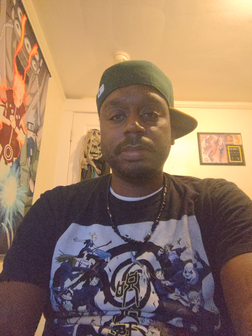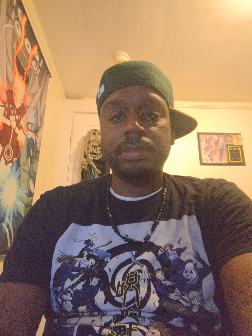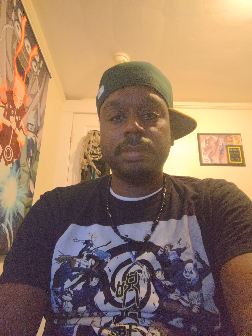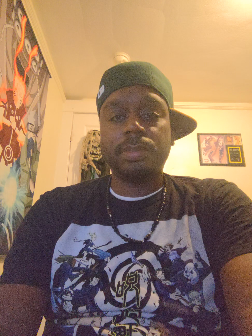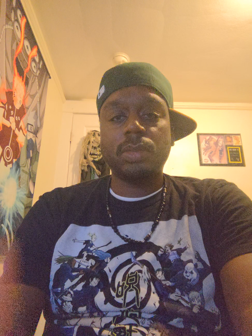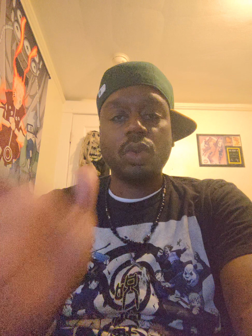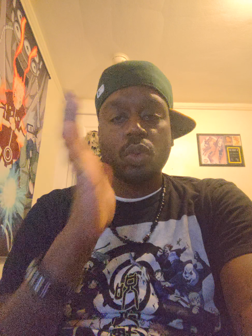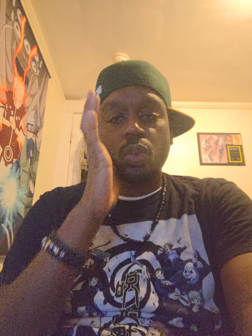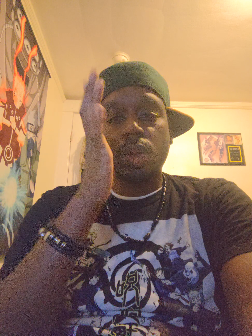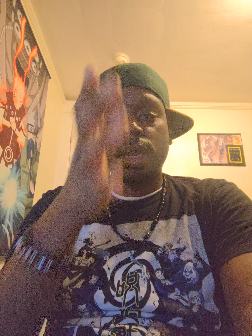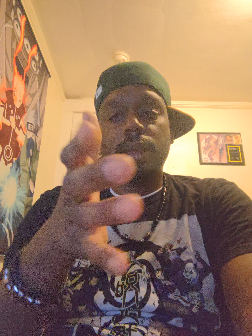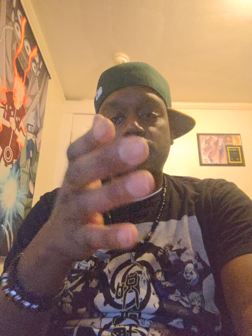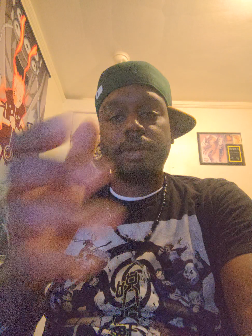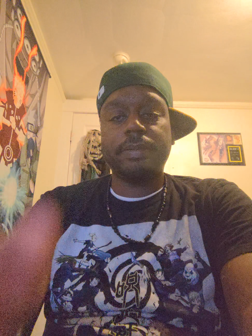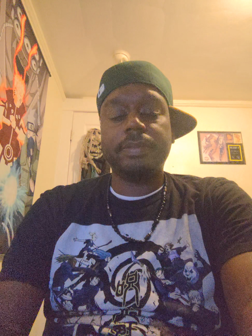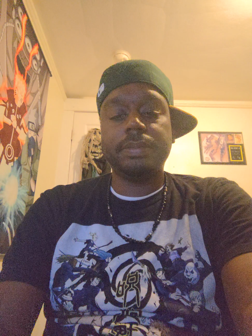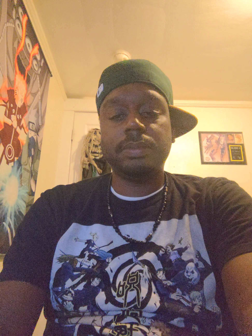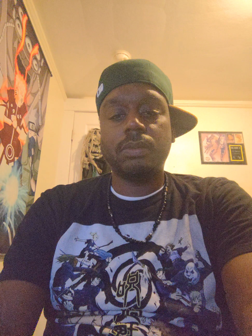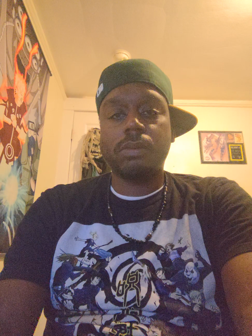will